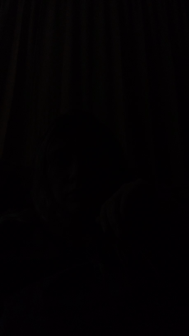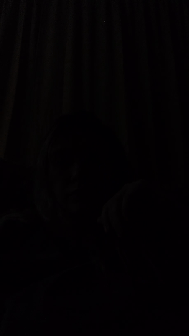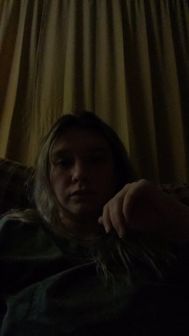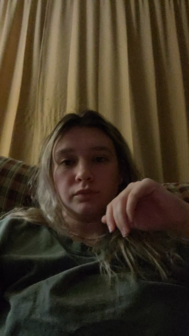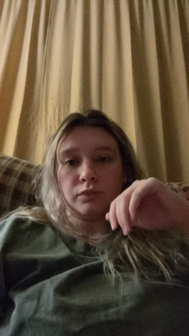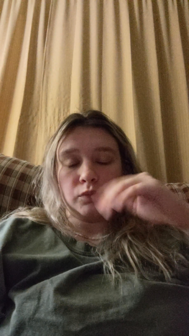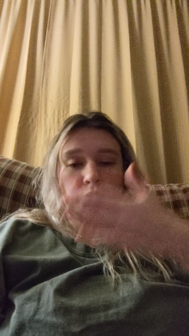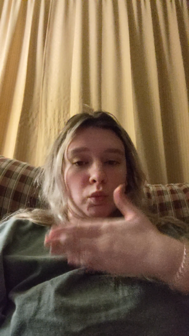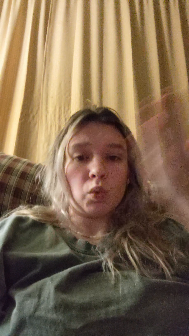all gone